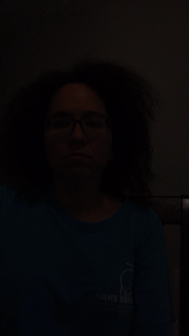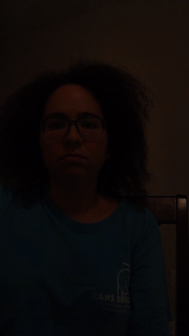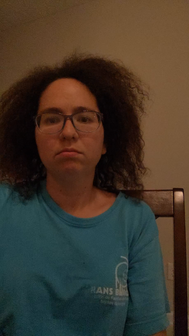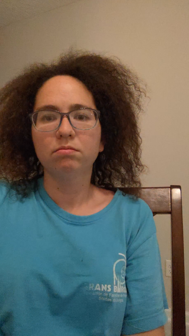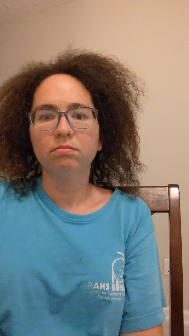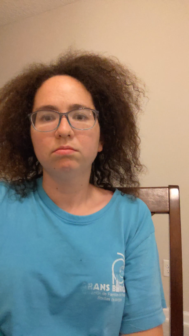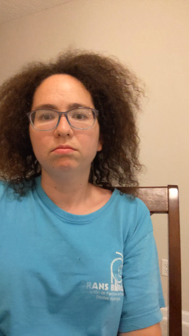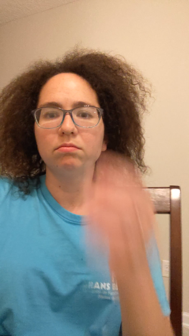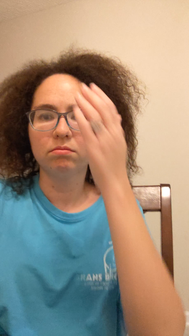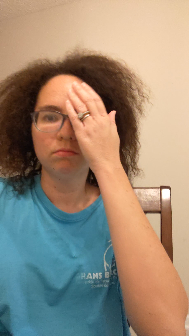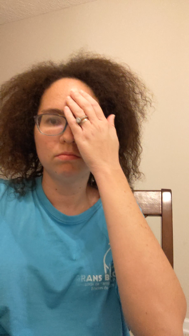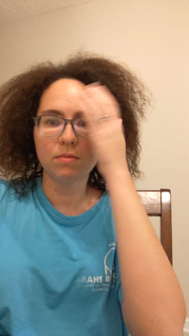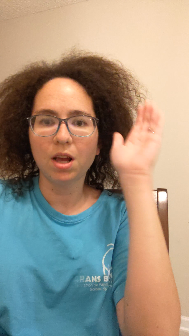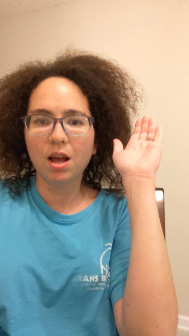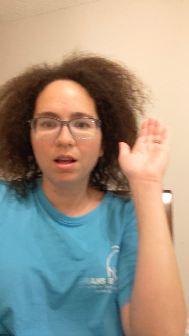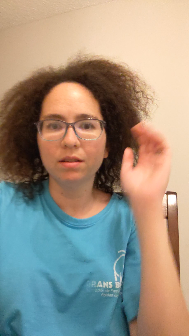peekaboo